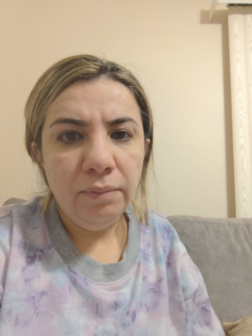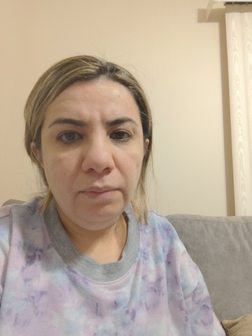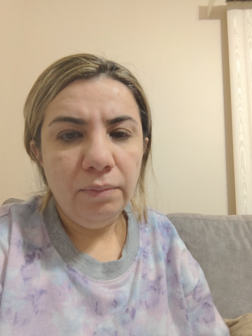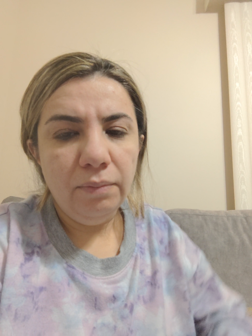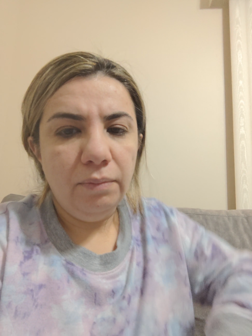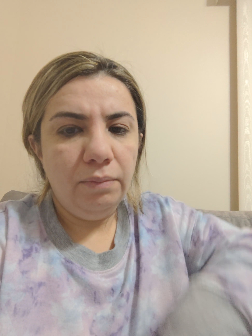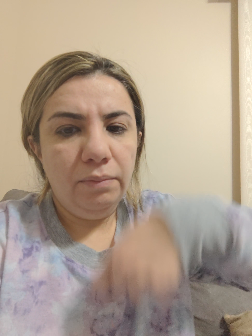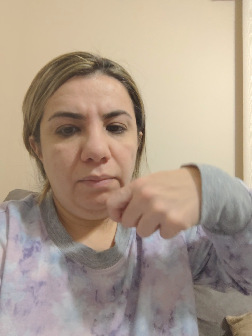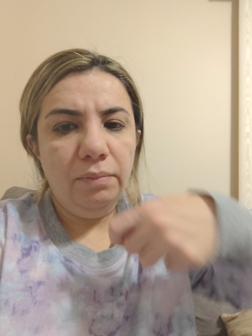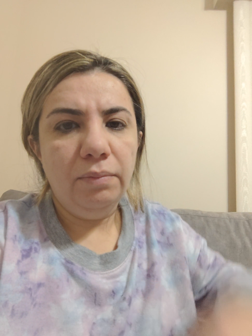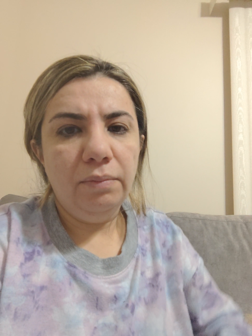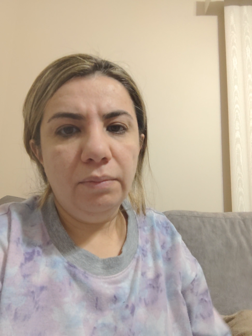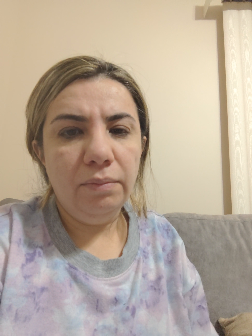zipper